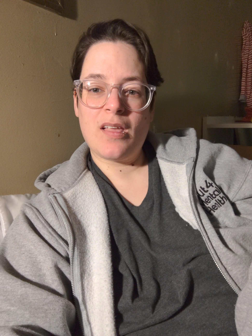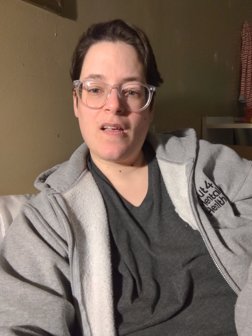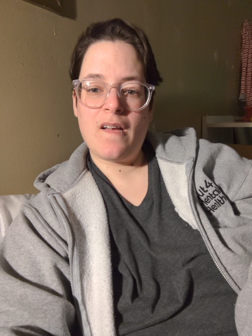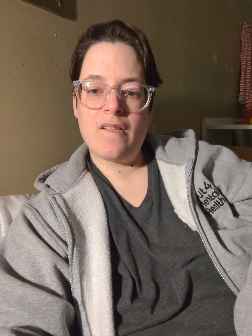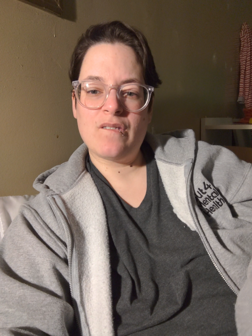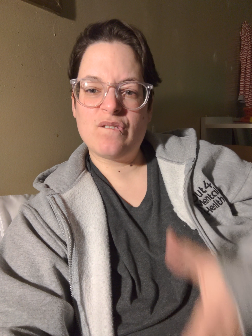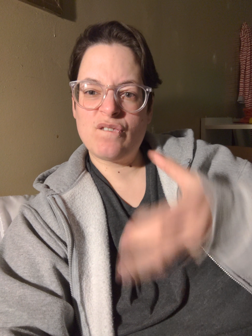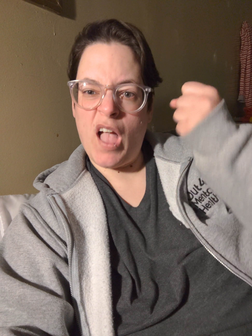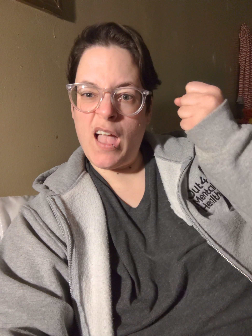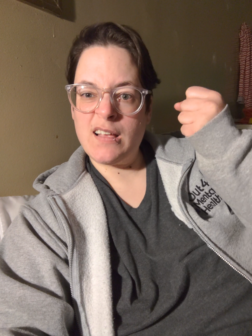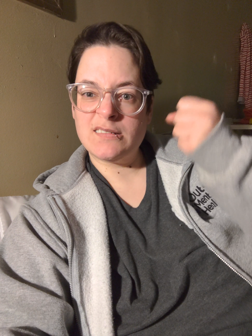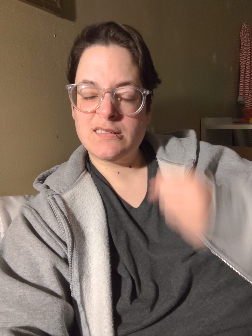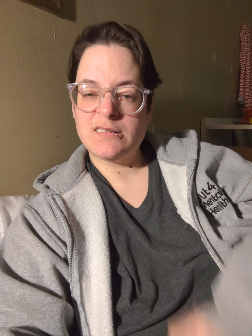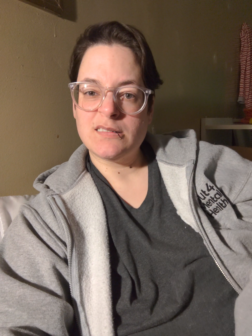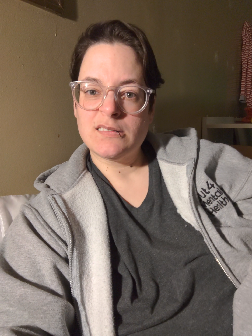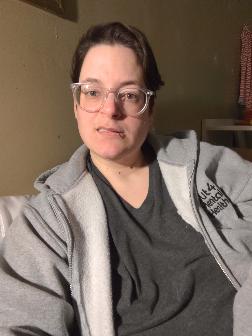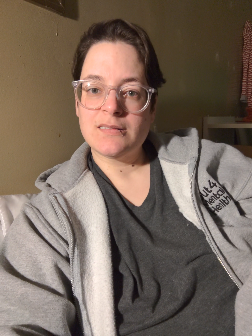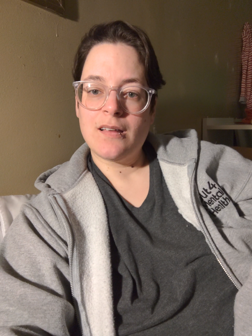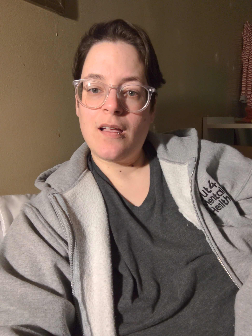fast